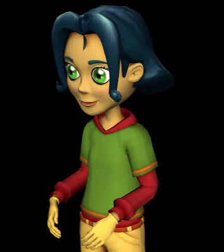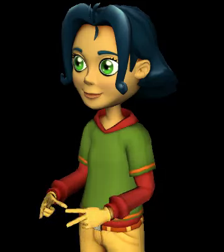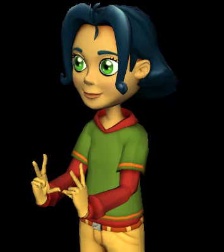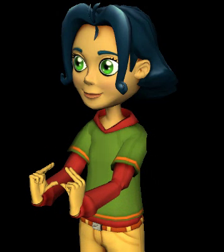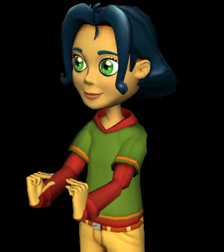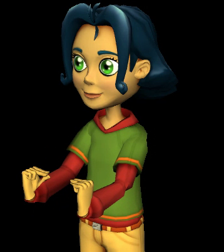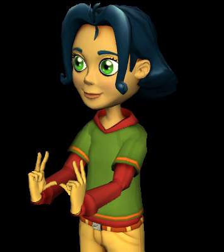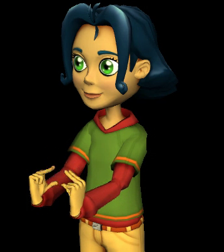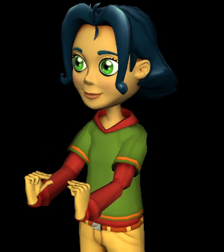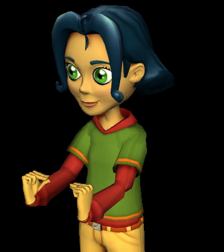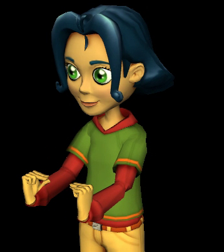يشرح